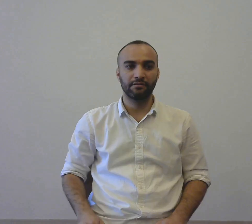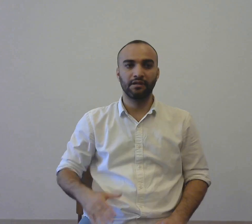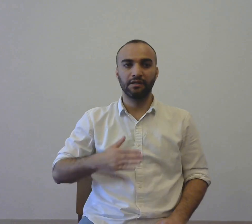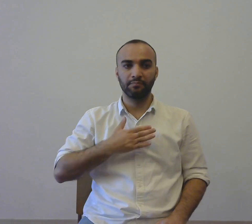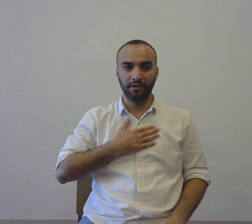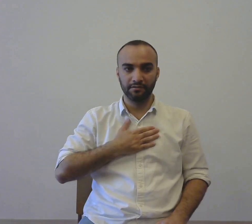mən